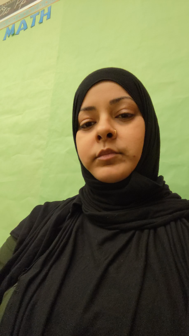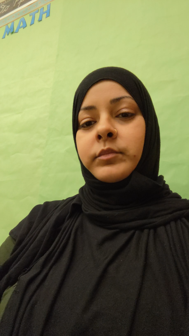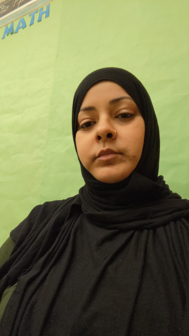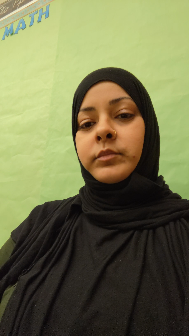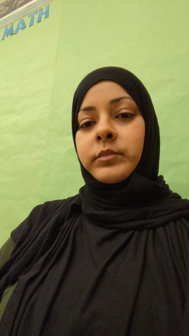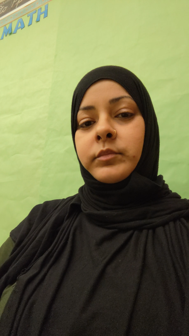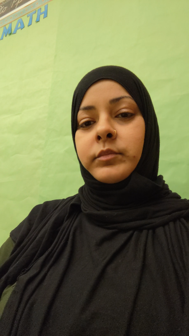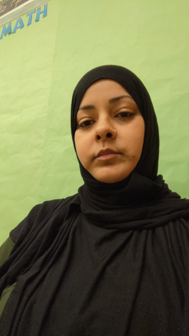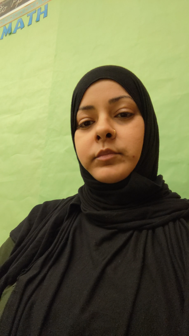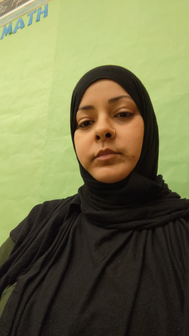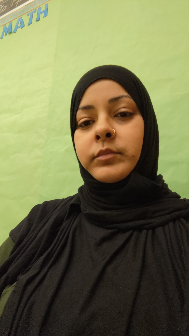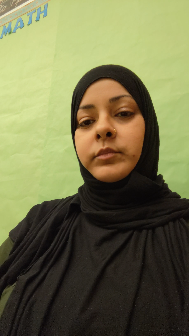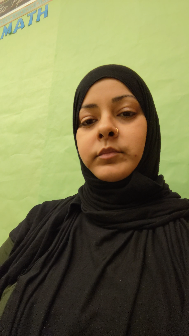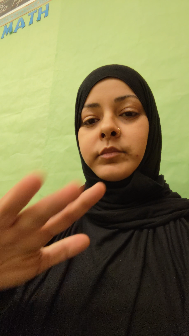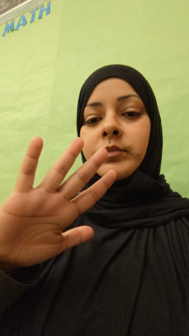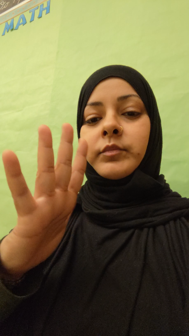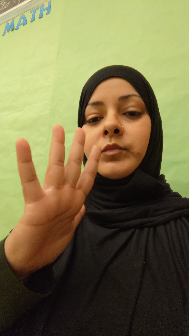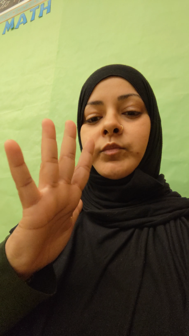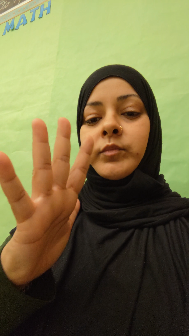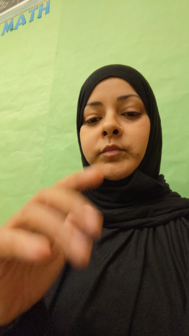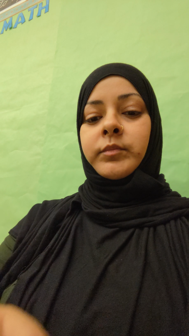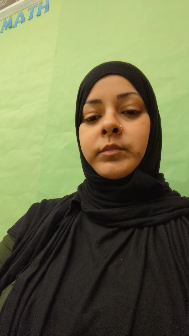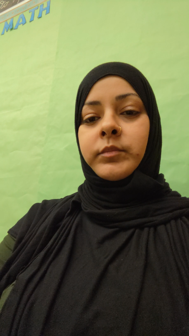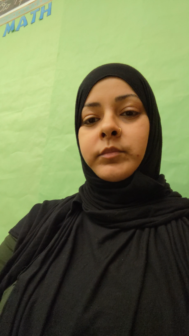cheese